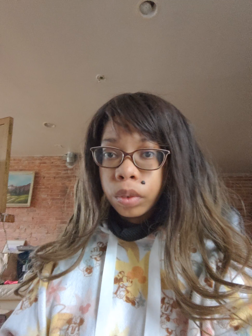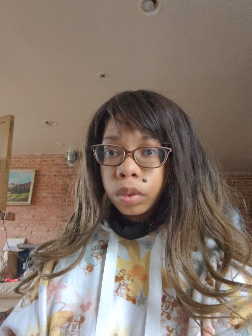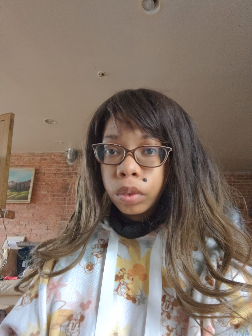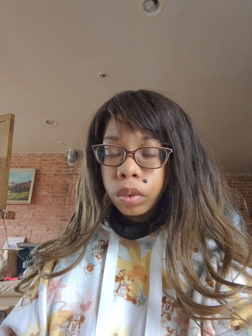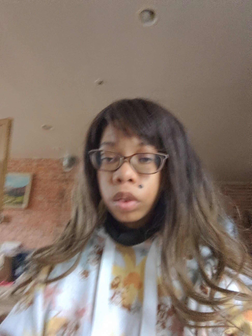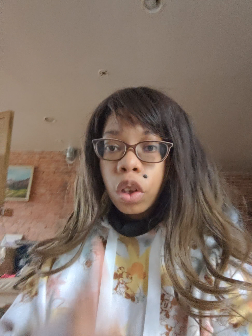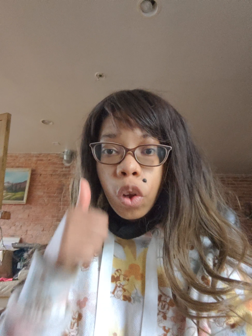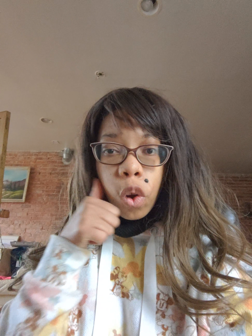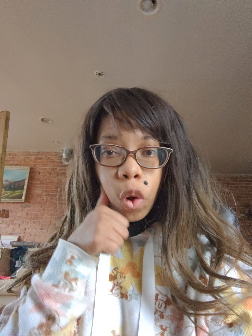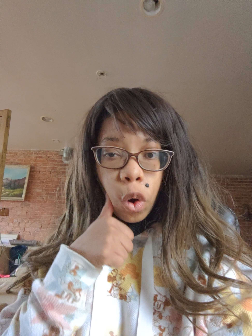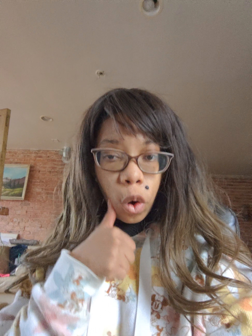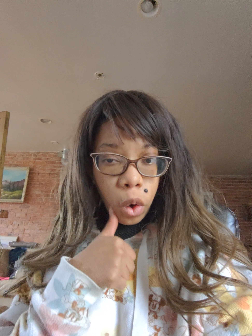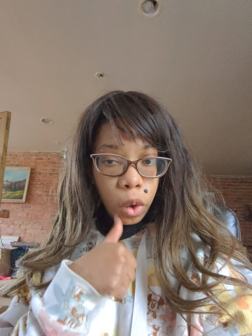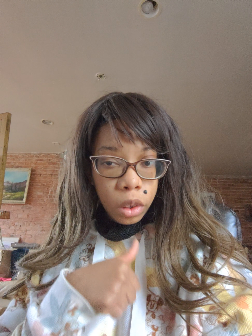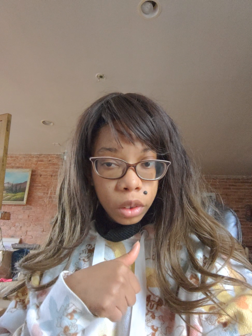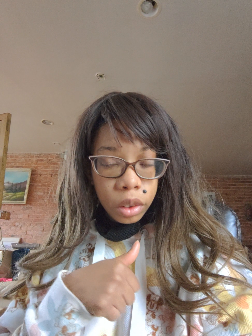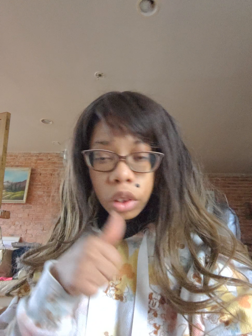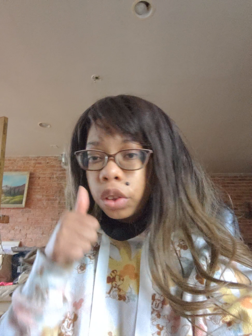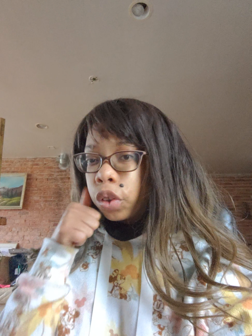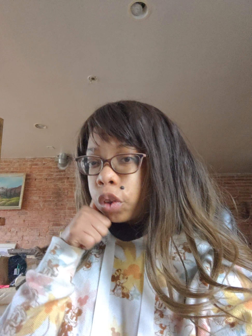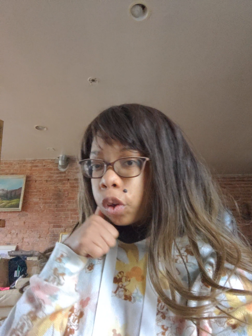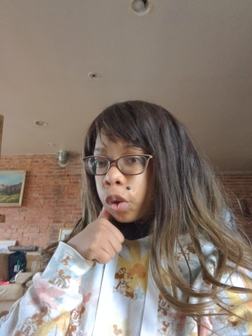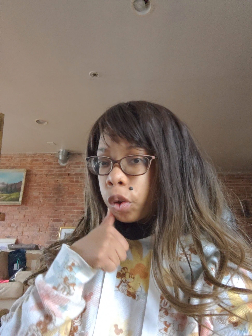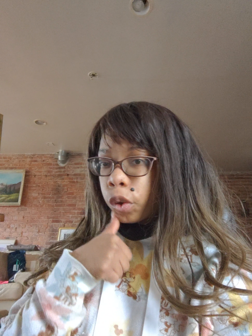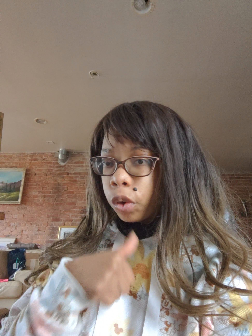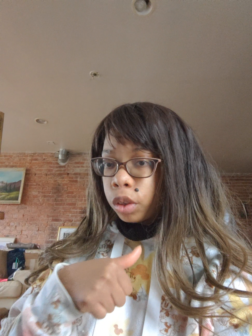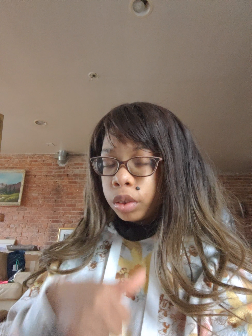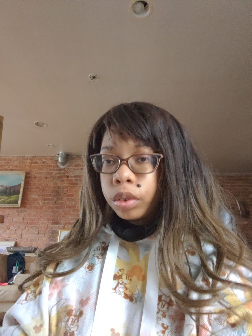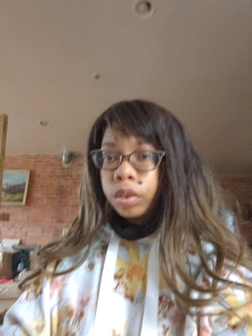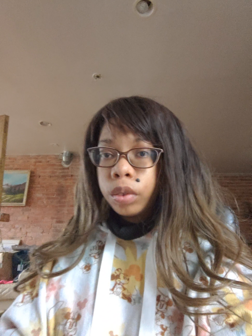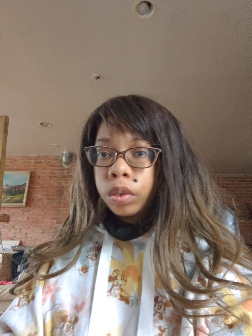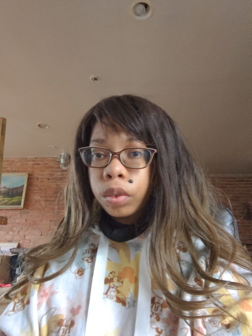girl